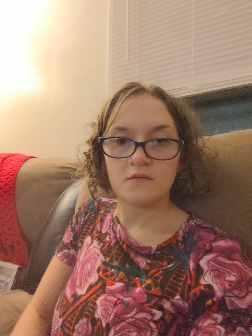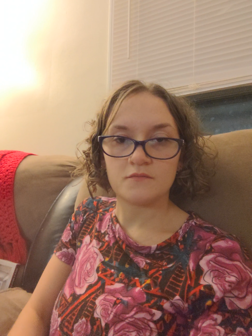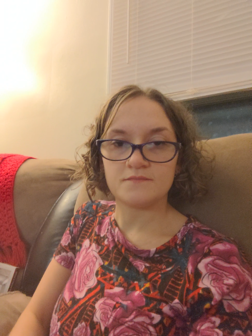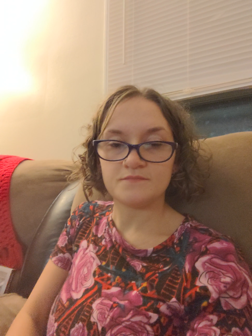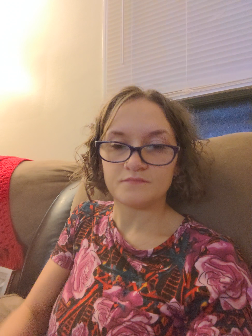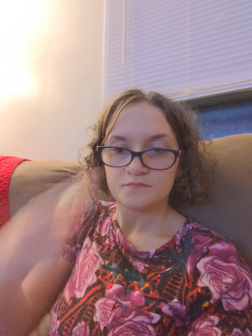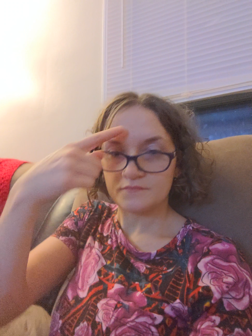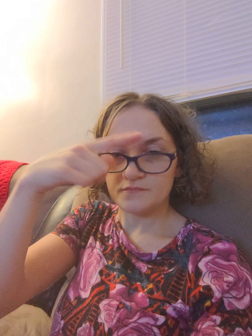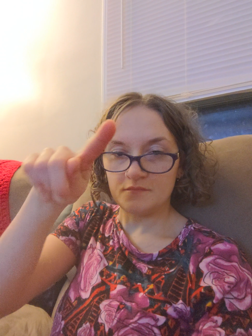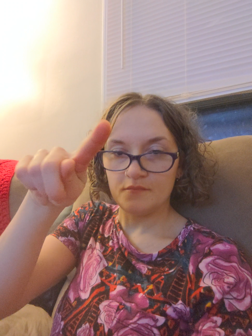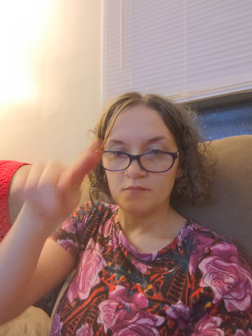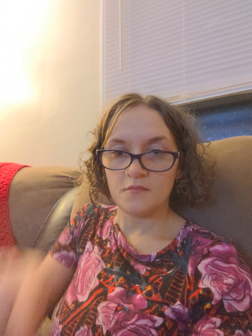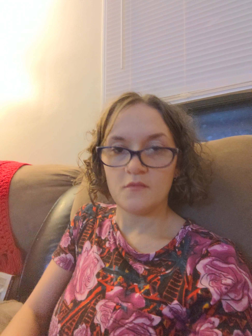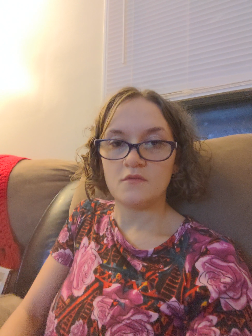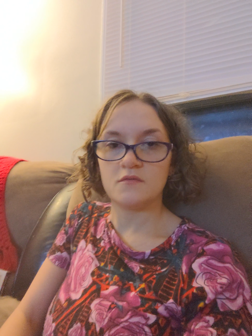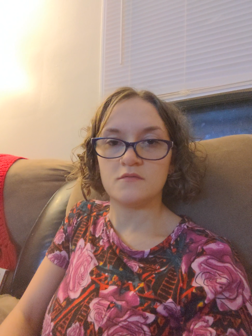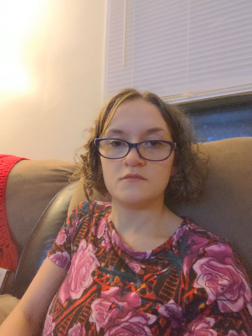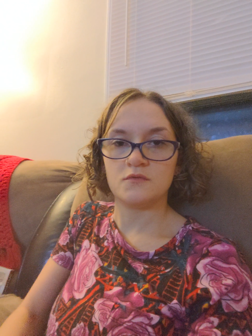for